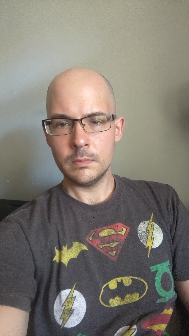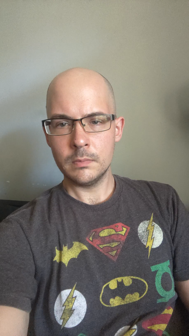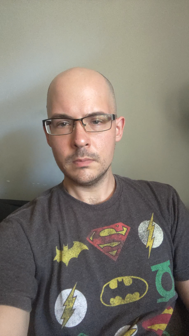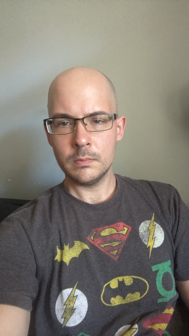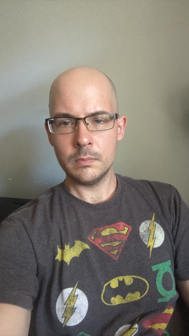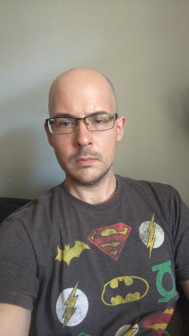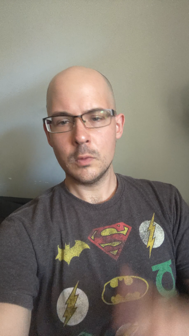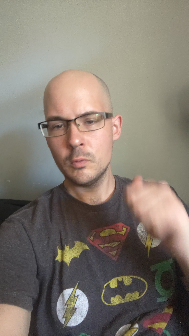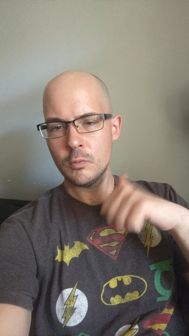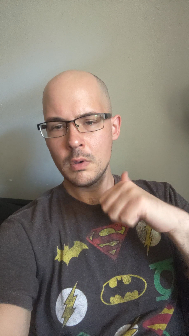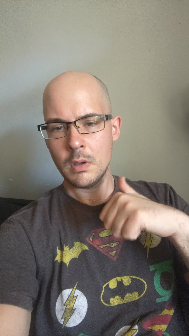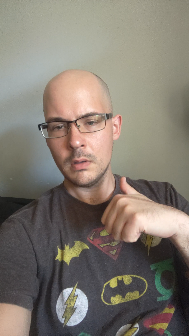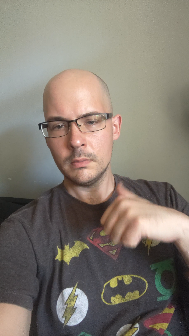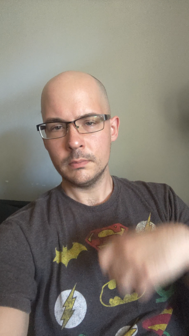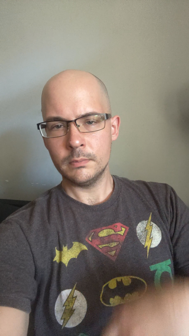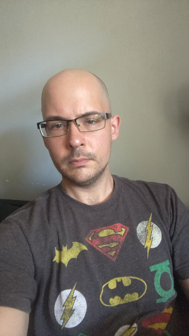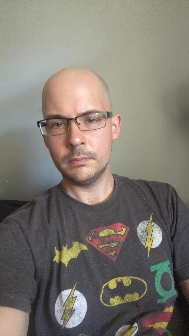rock